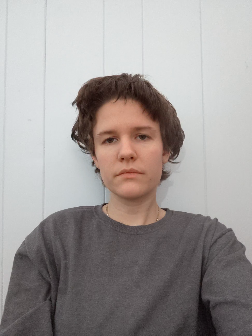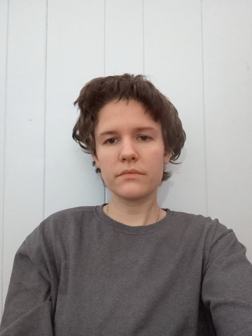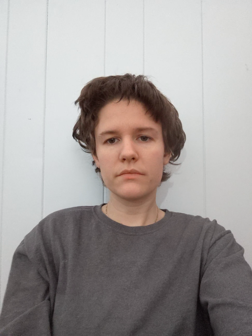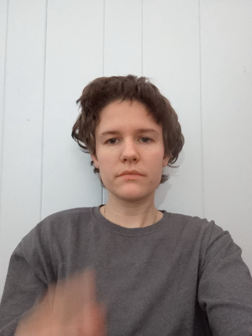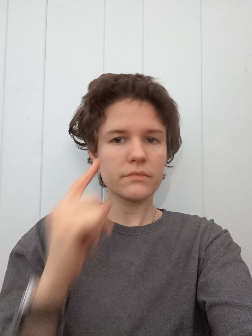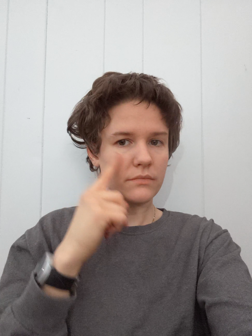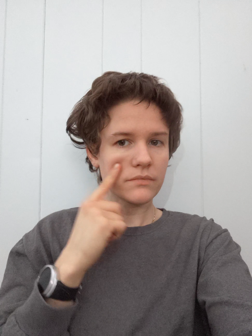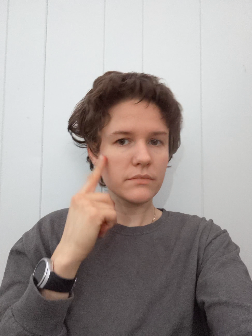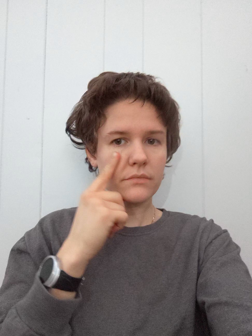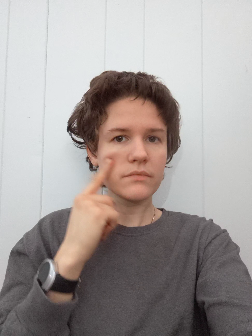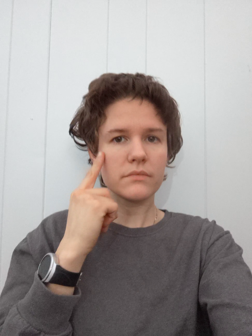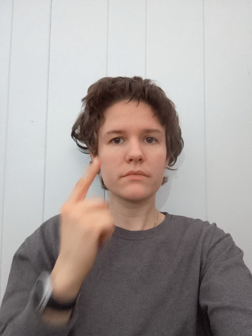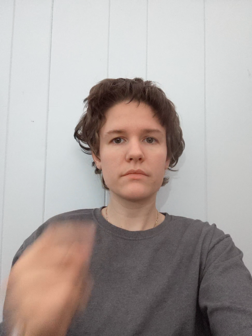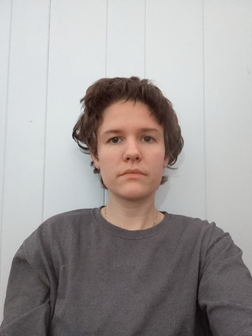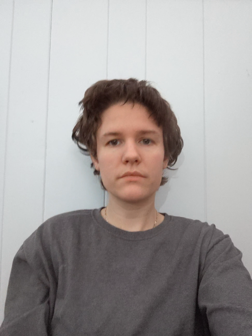cheek